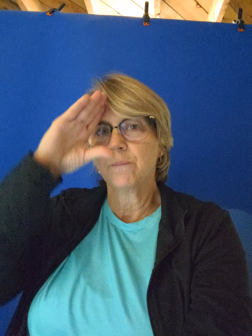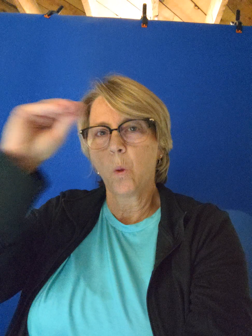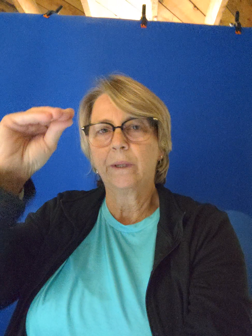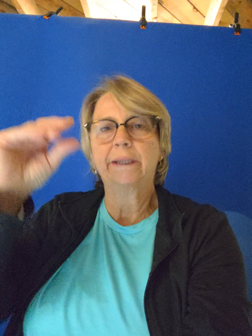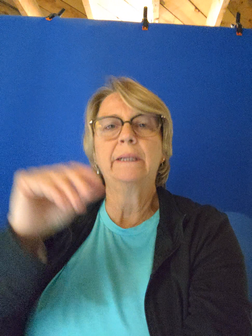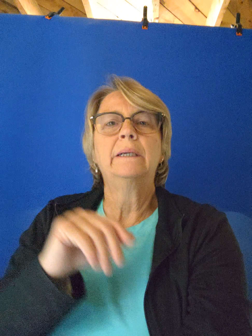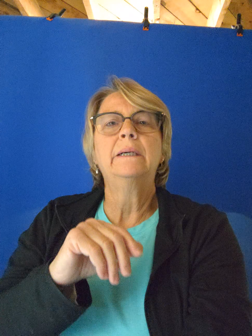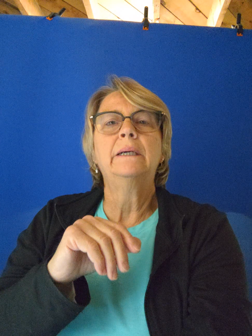boy